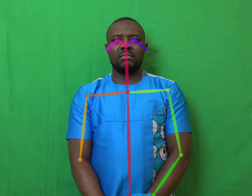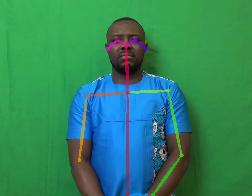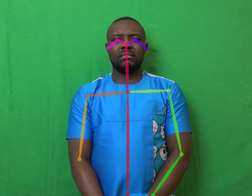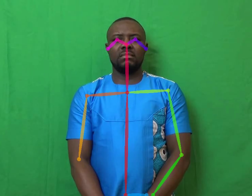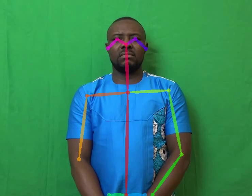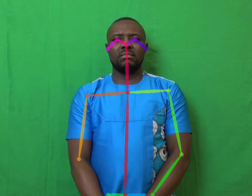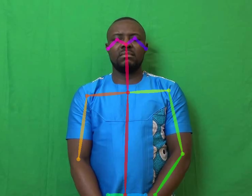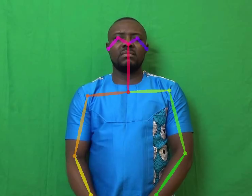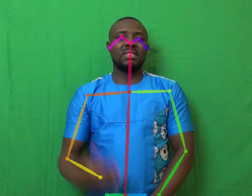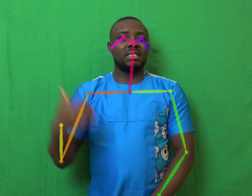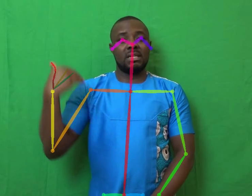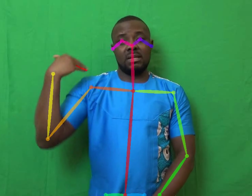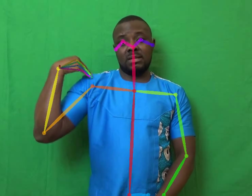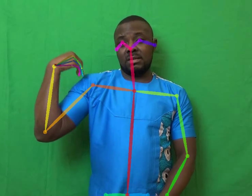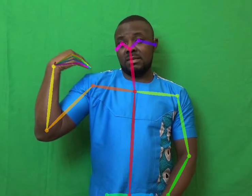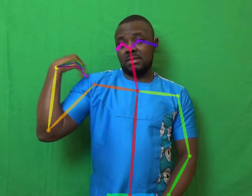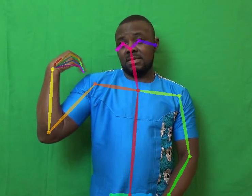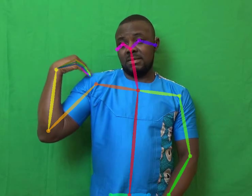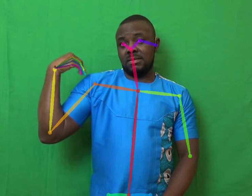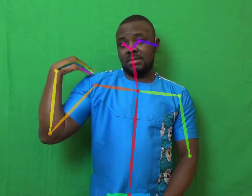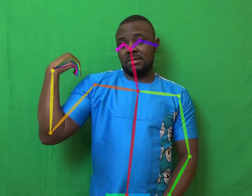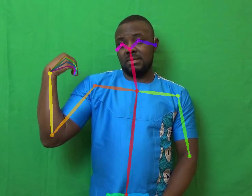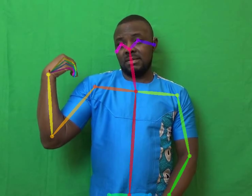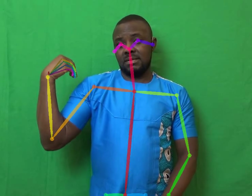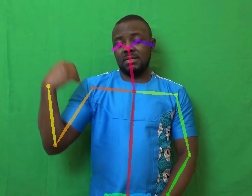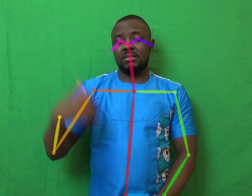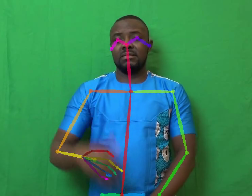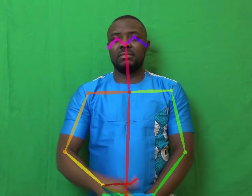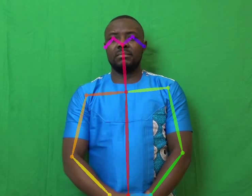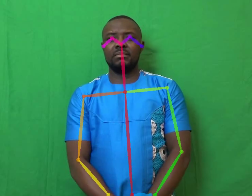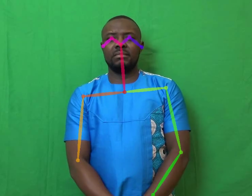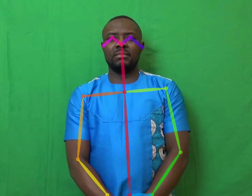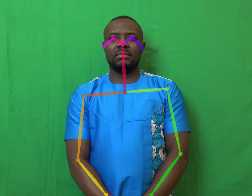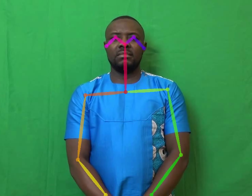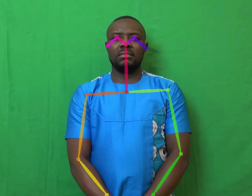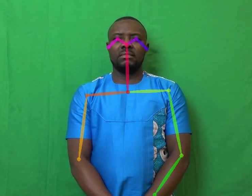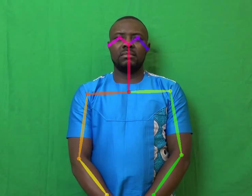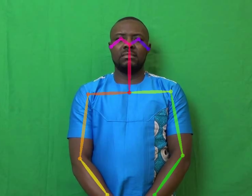remind